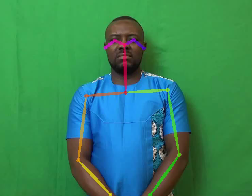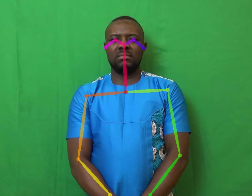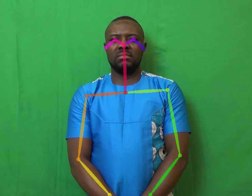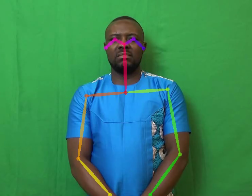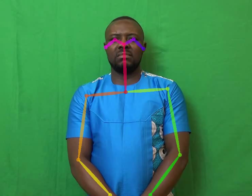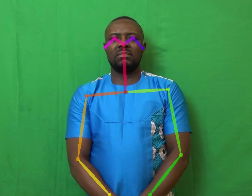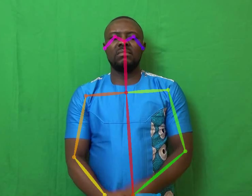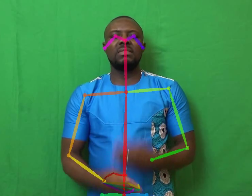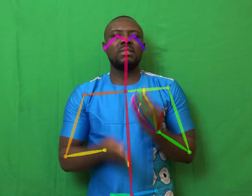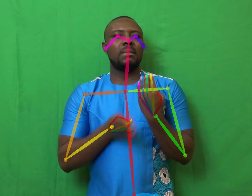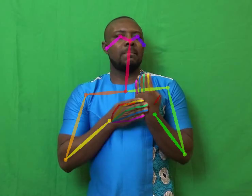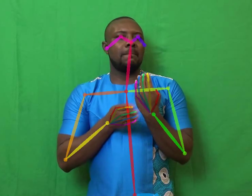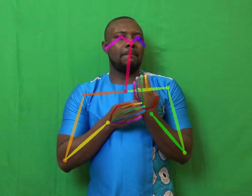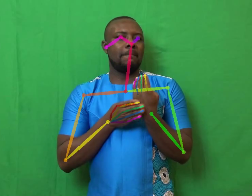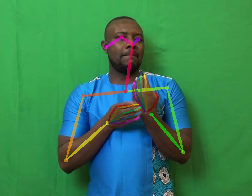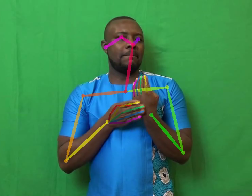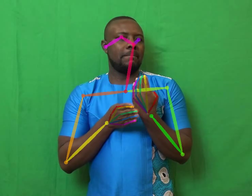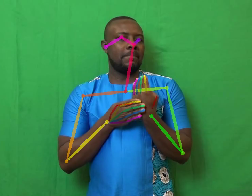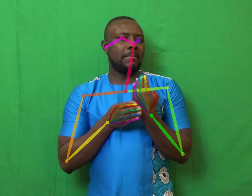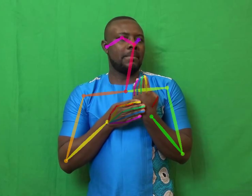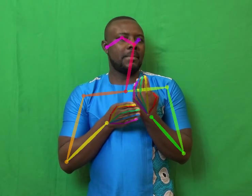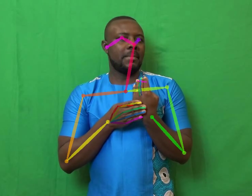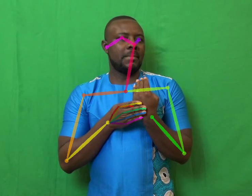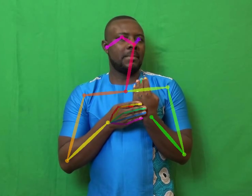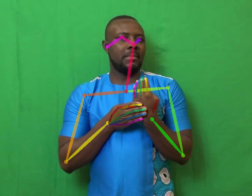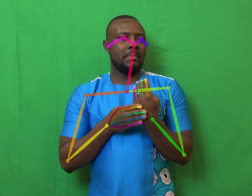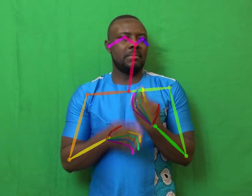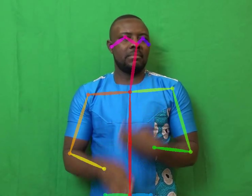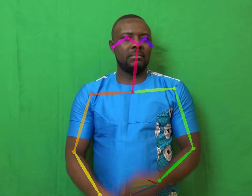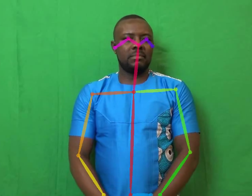bank